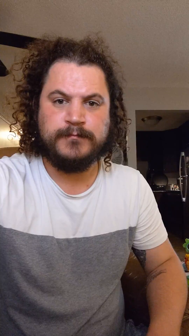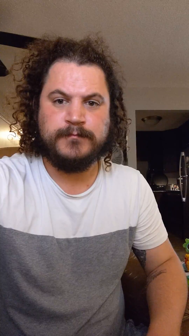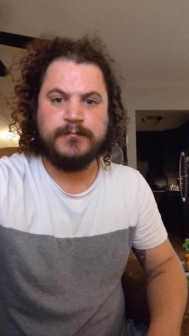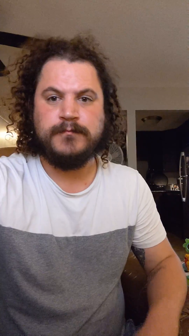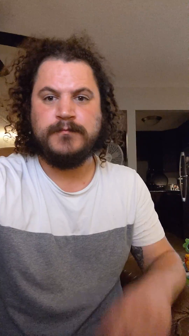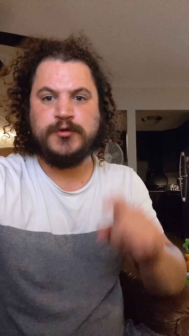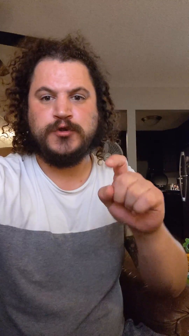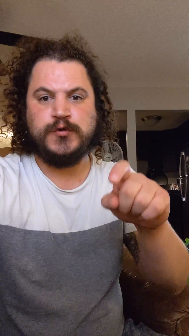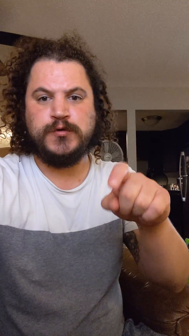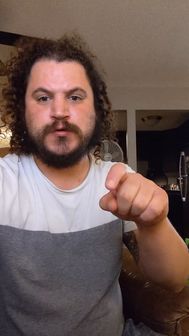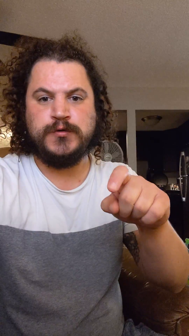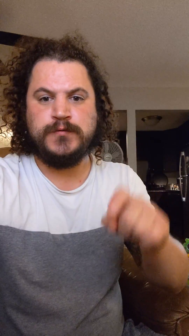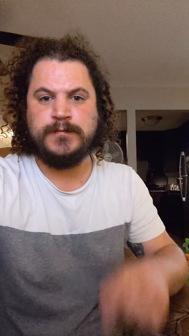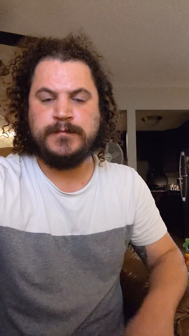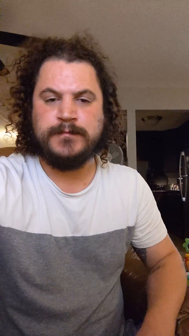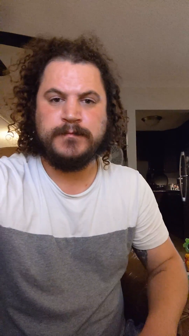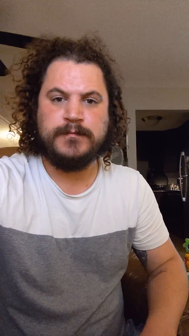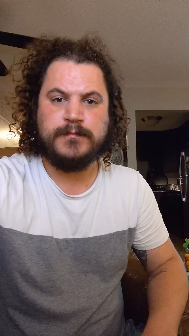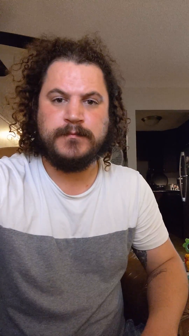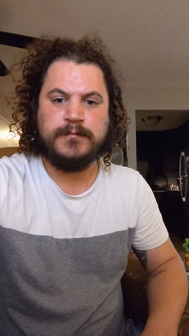should